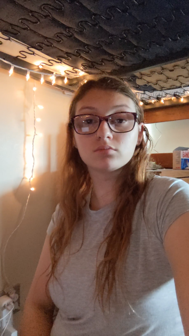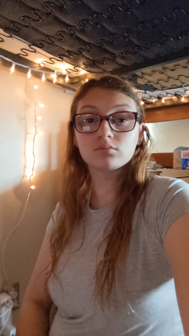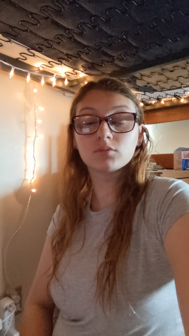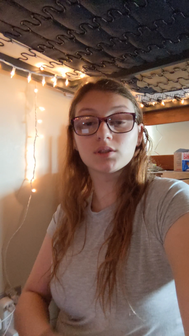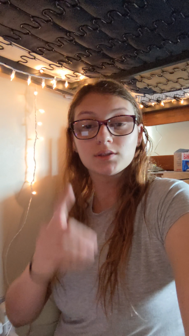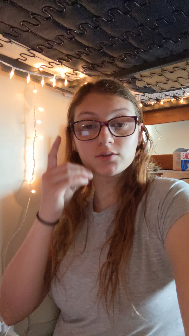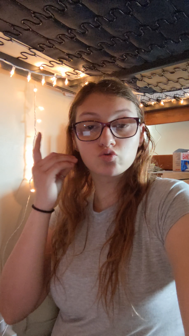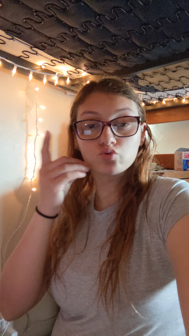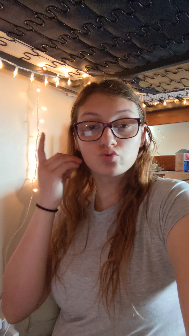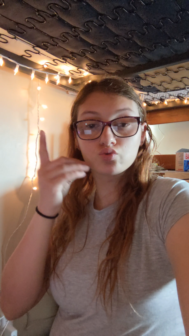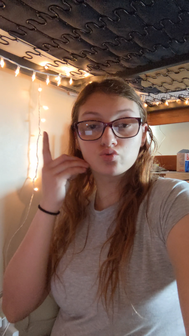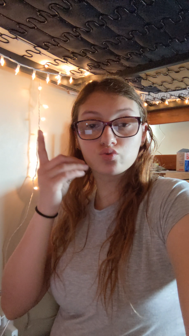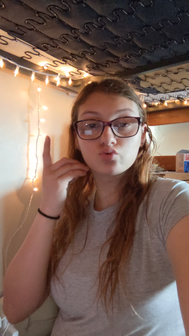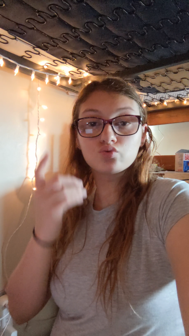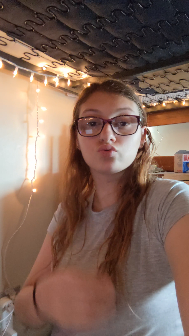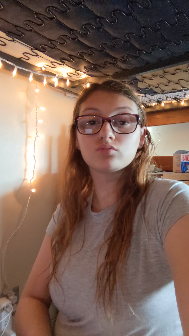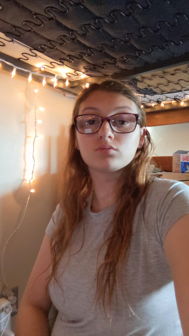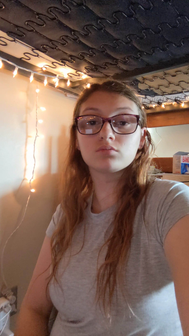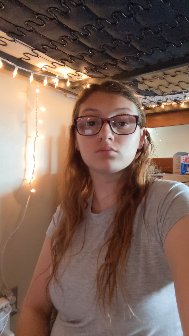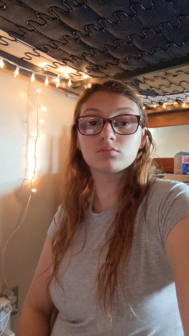dinner